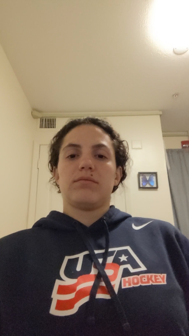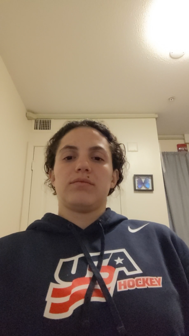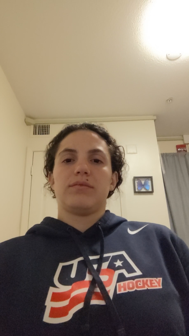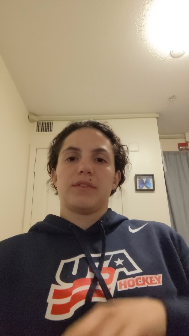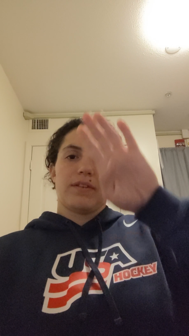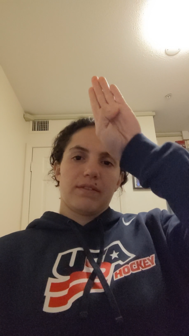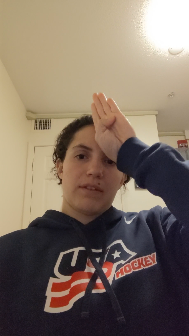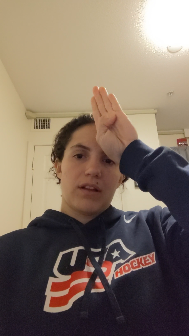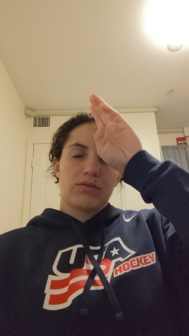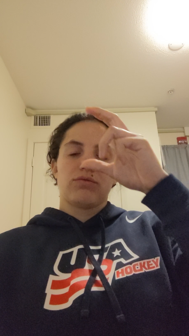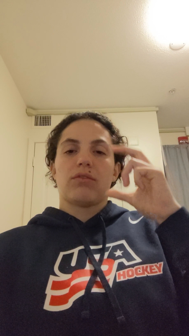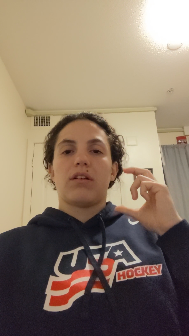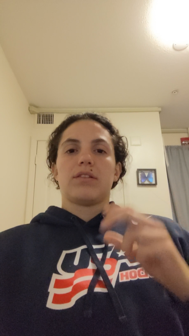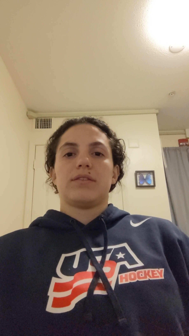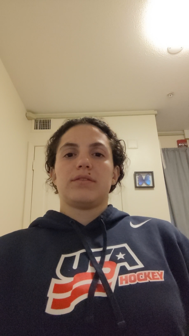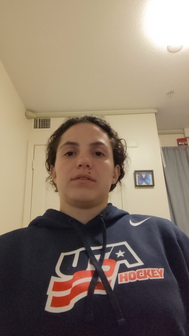fire truck